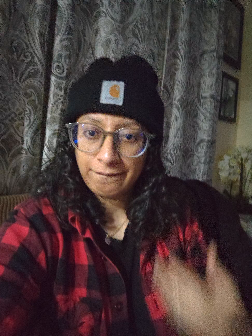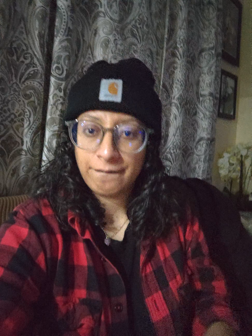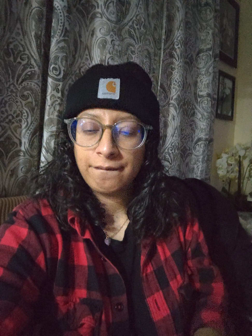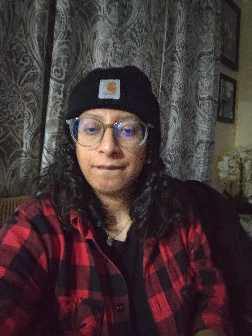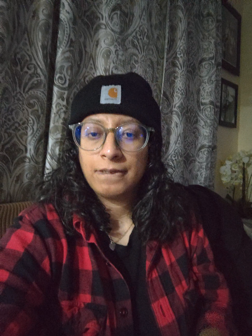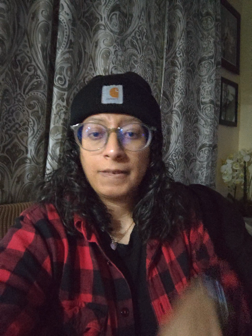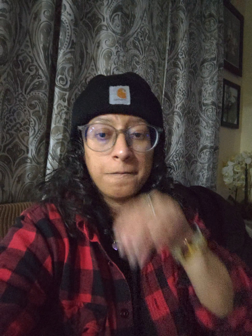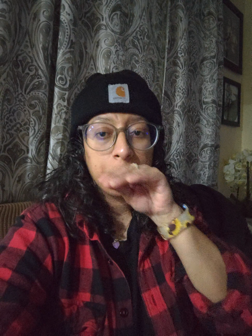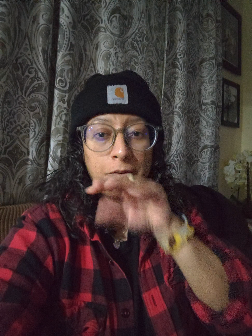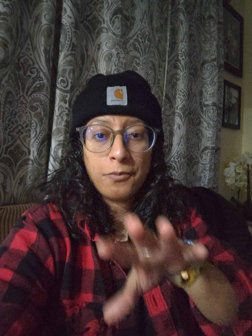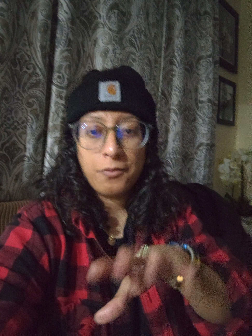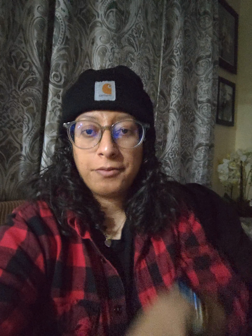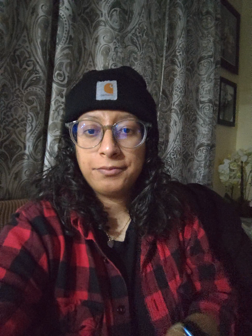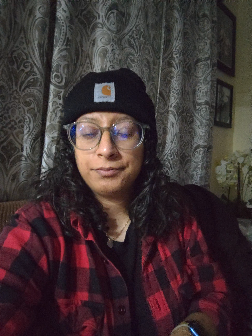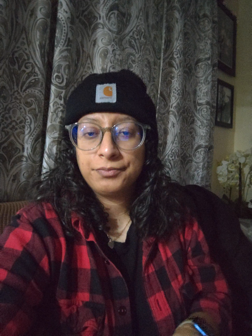blow